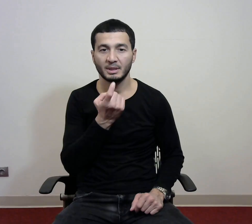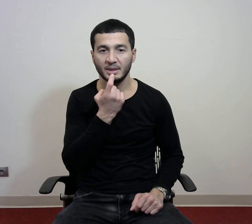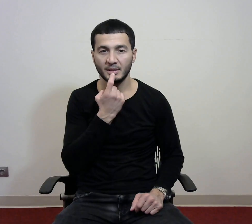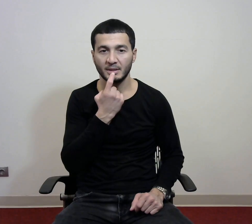dil